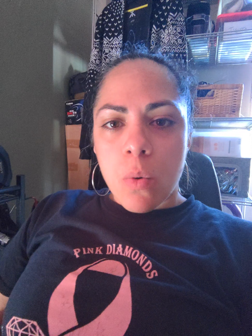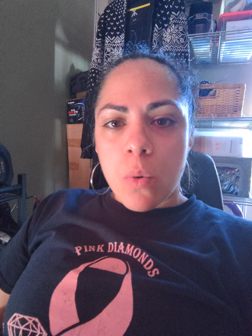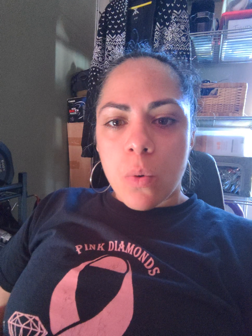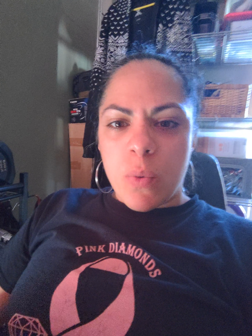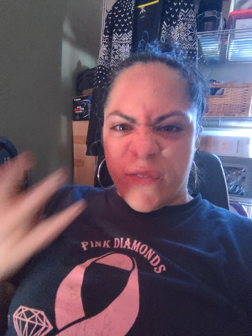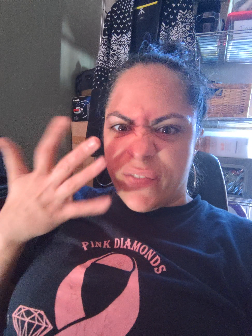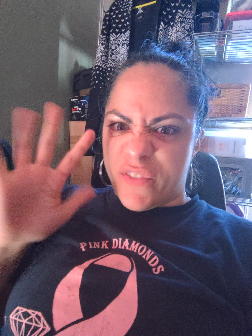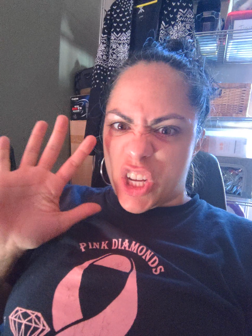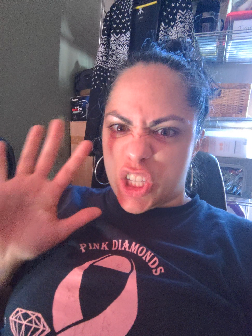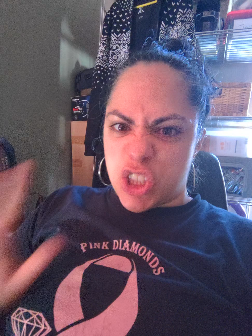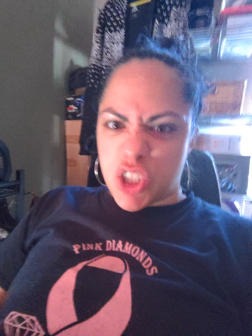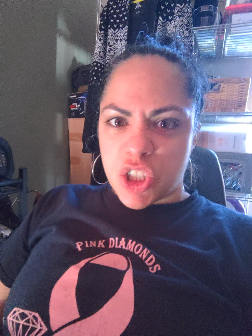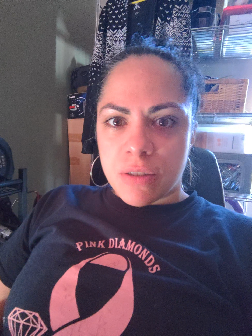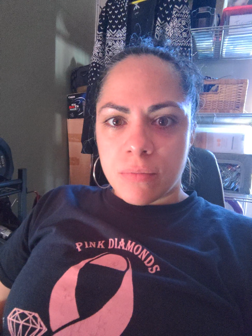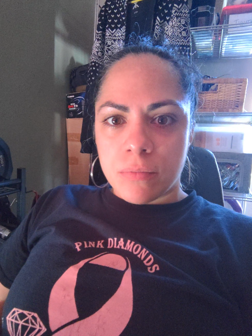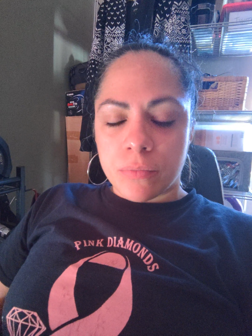finish